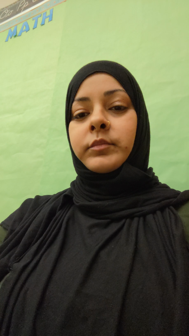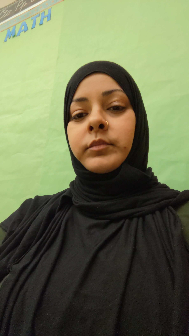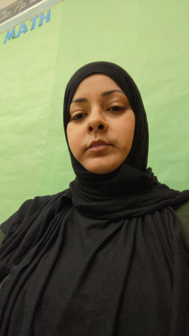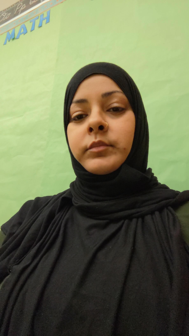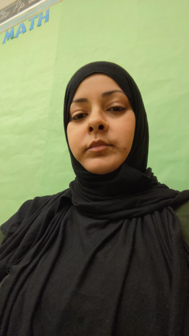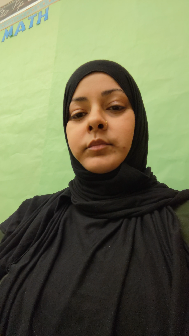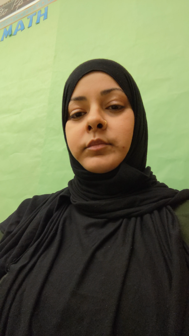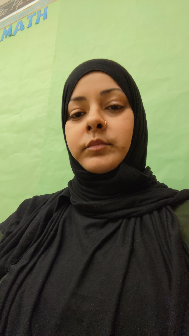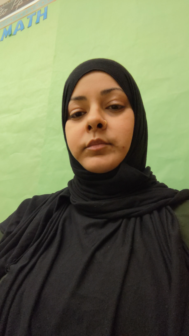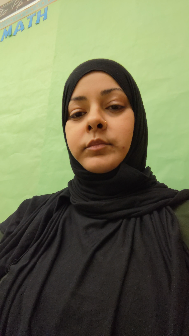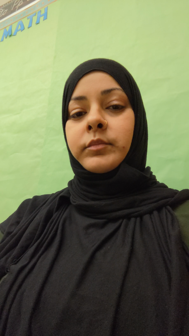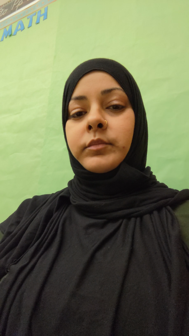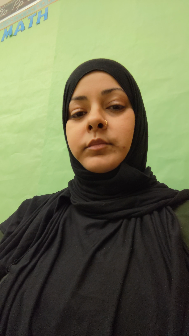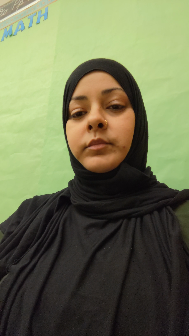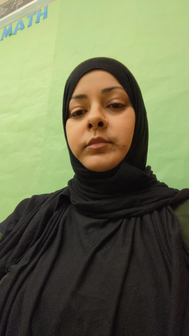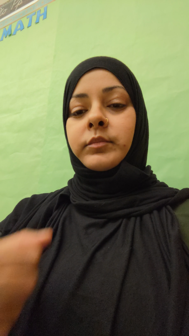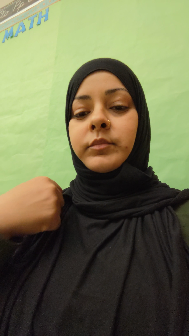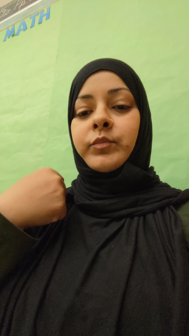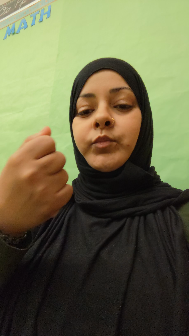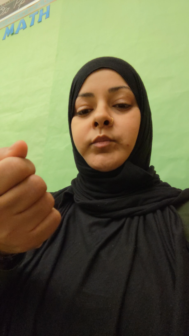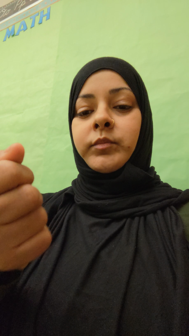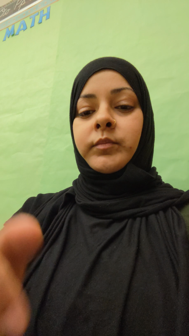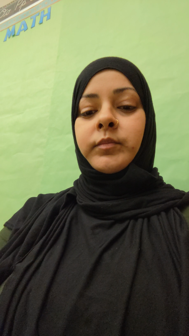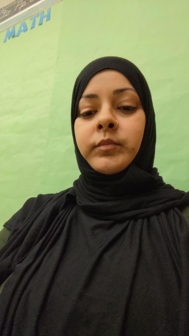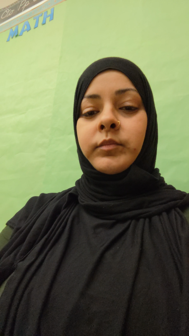drive